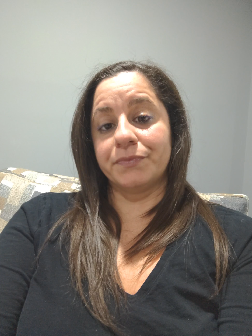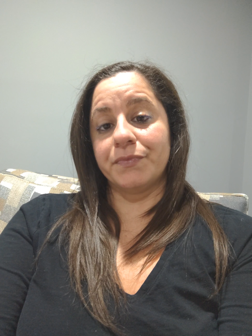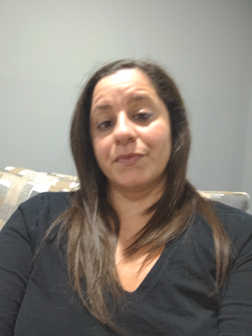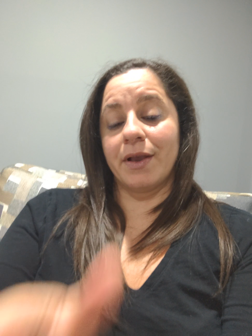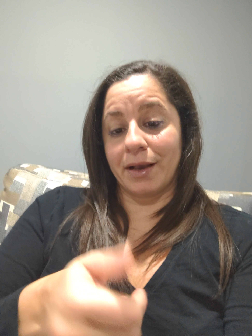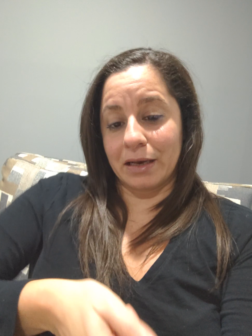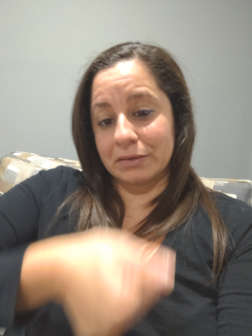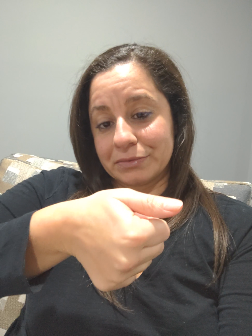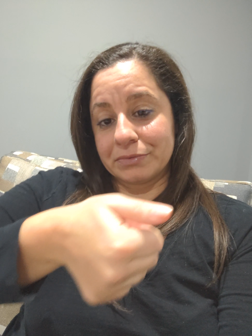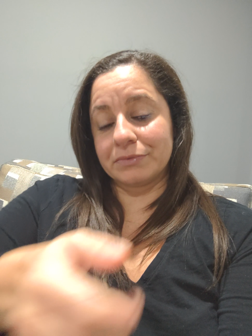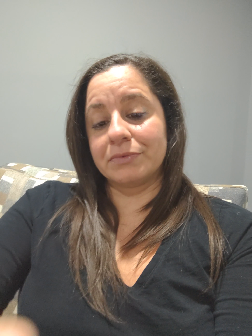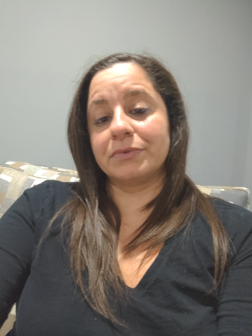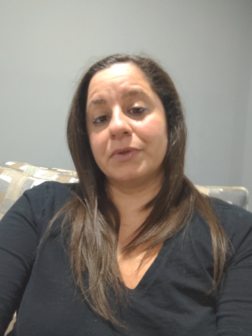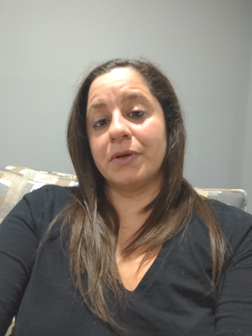hide